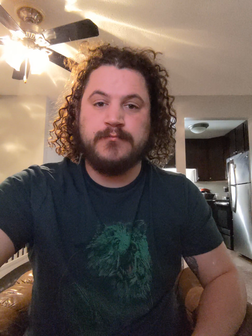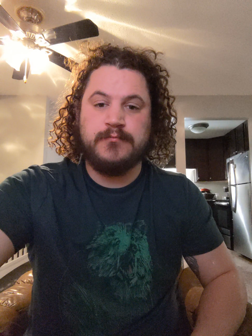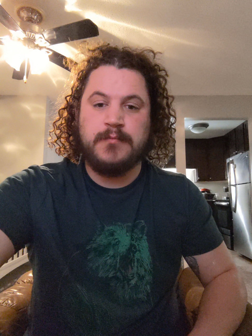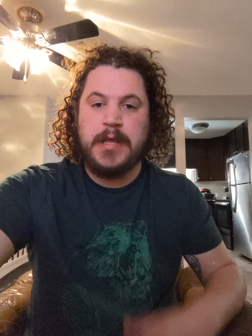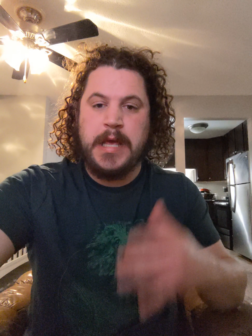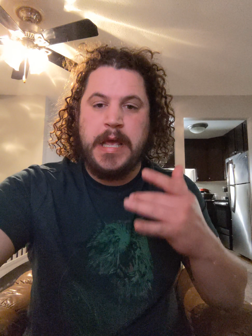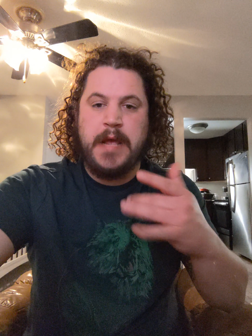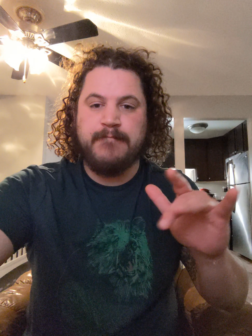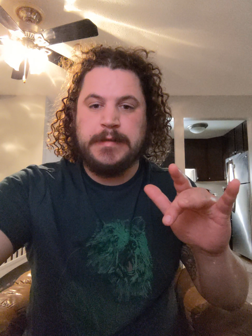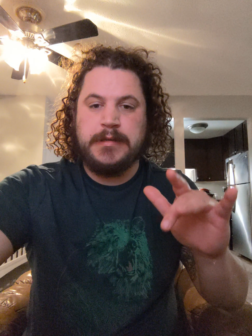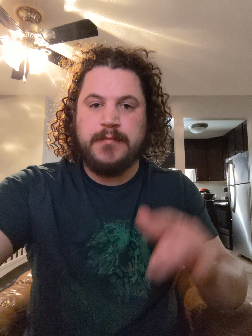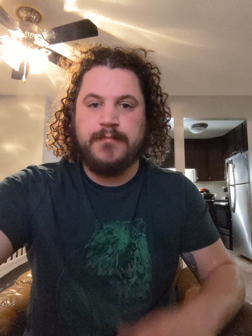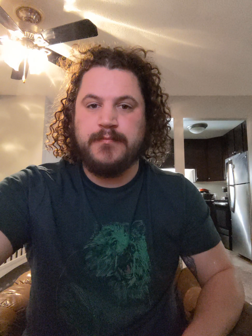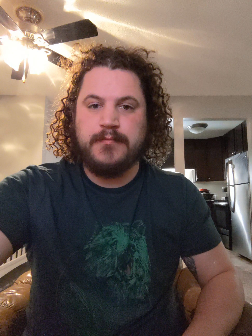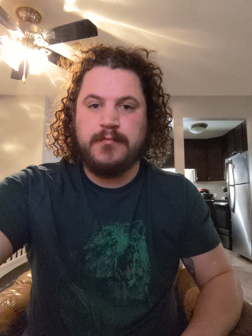empty